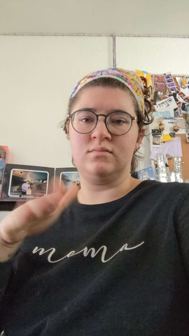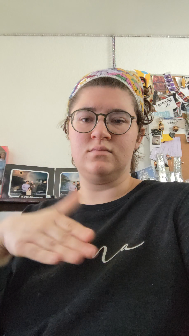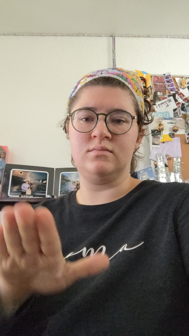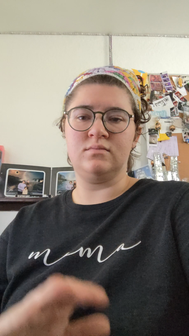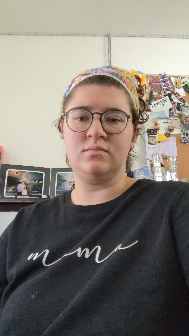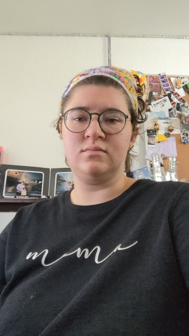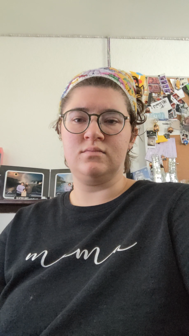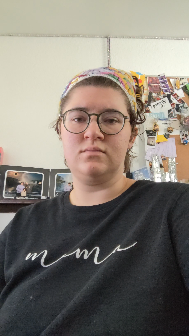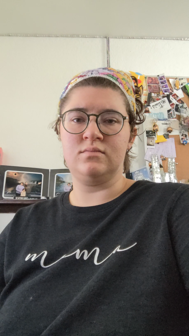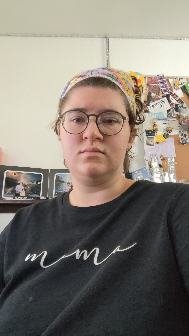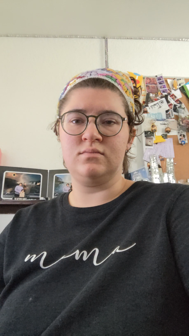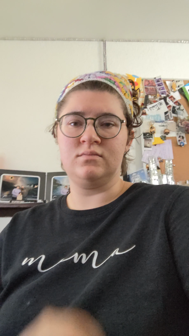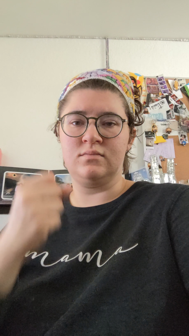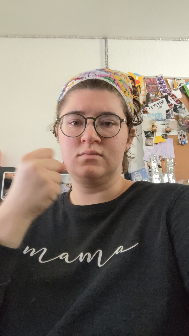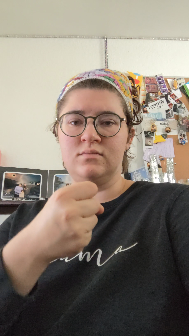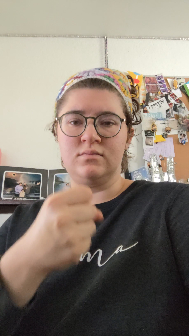hit